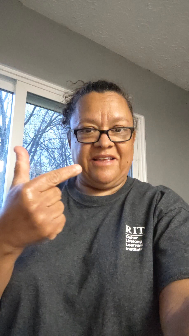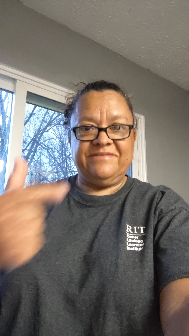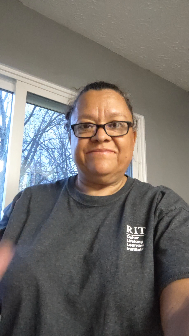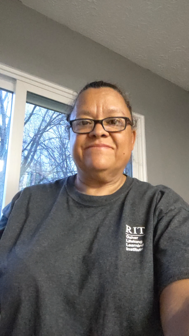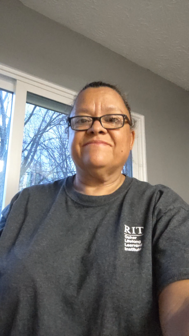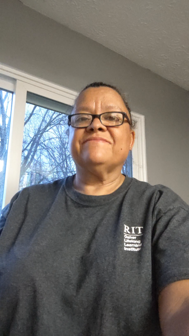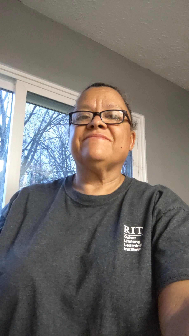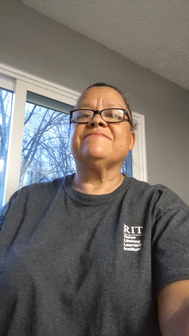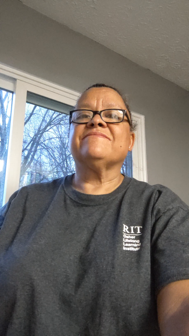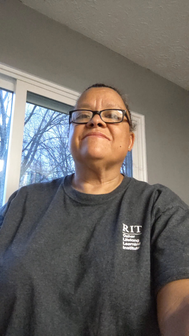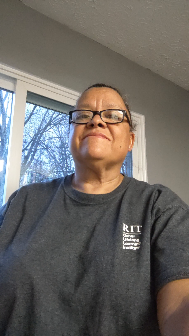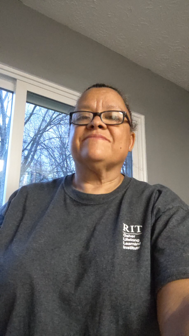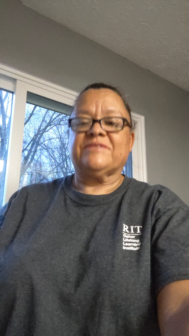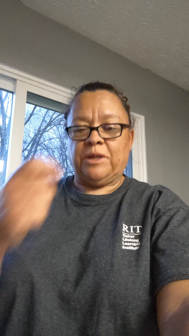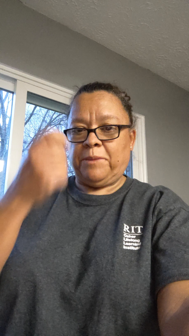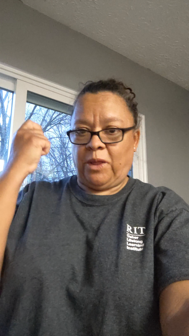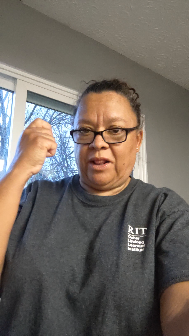pull